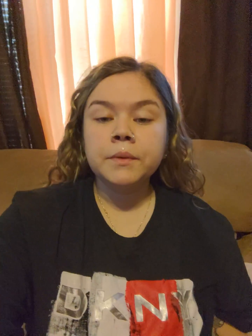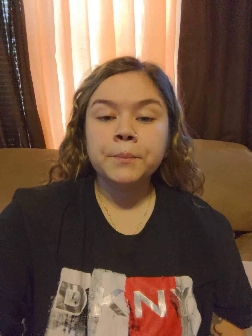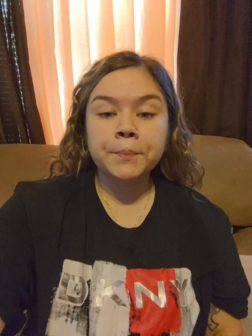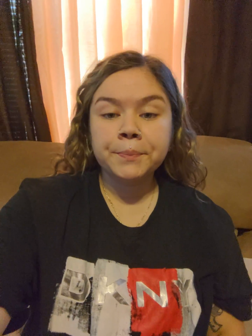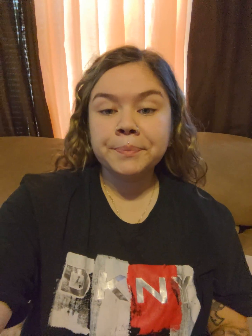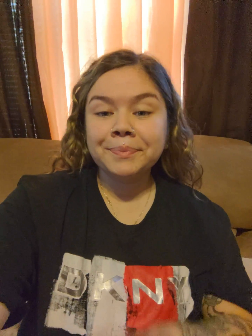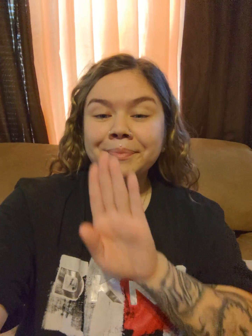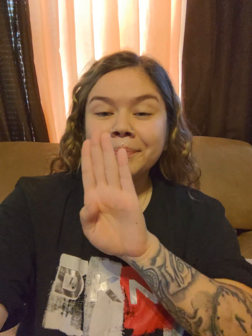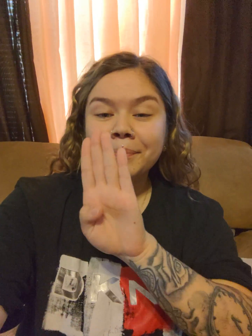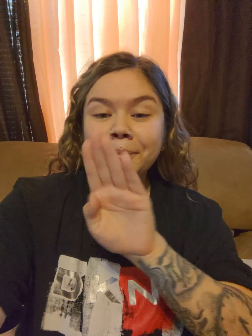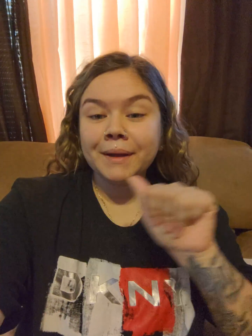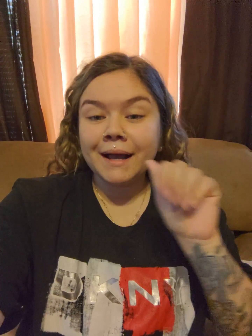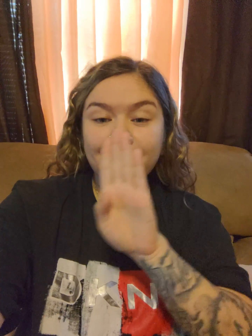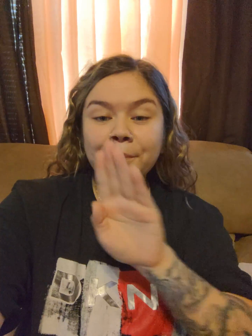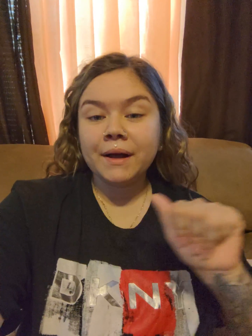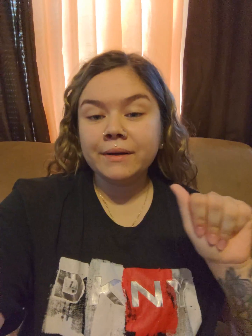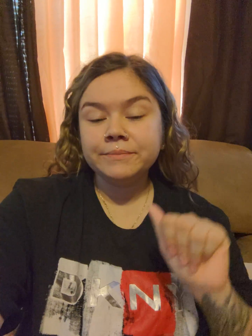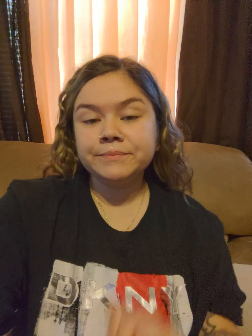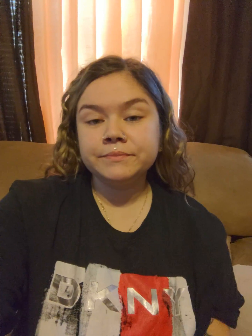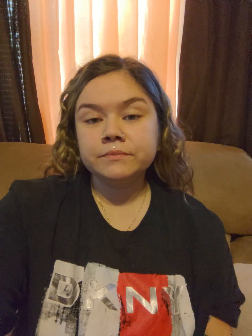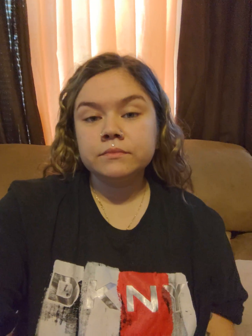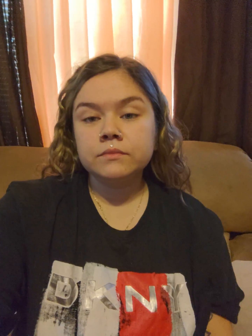baa baa